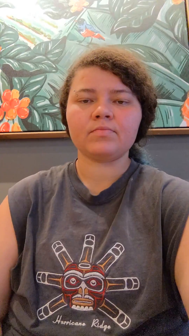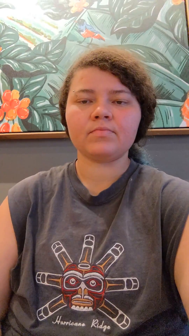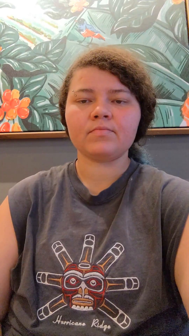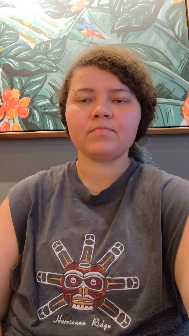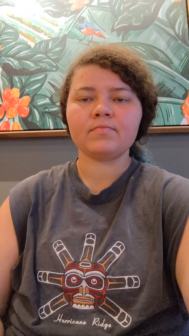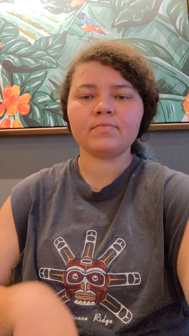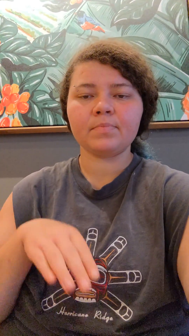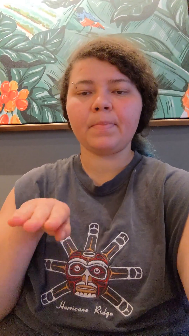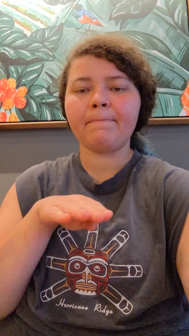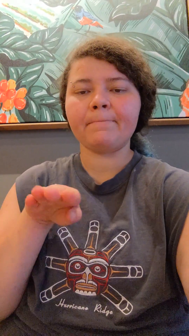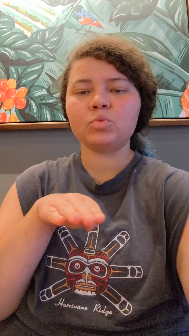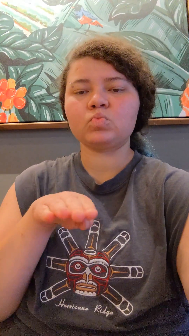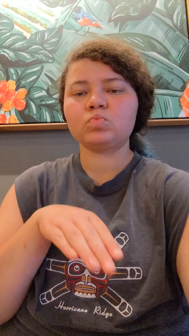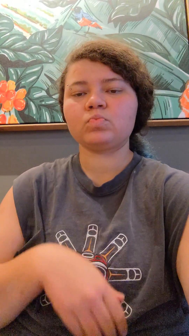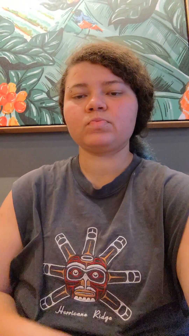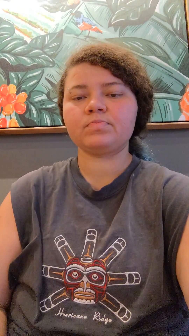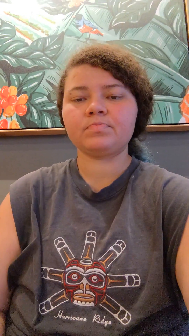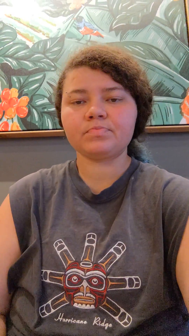boots